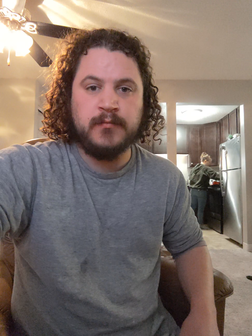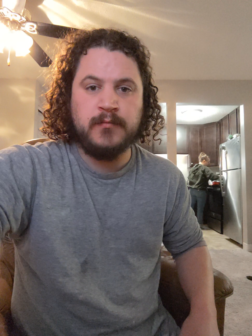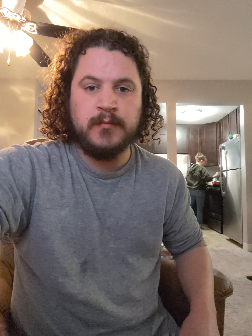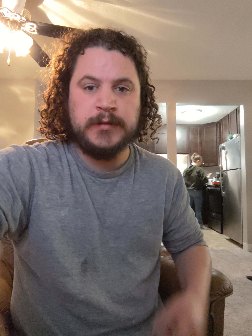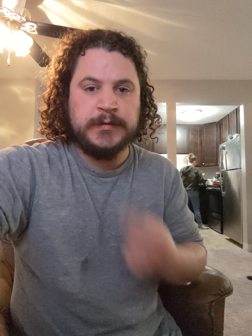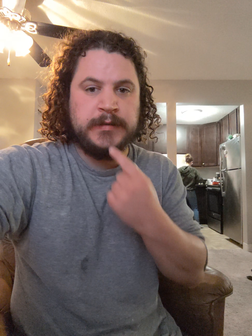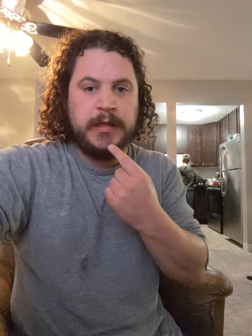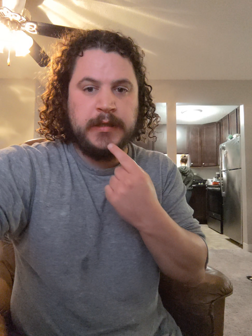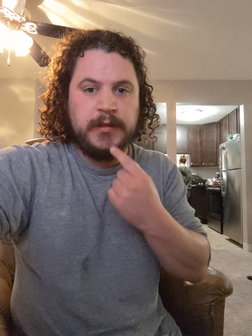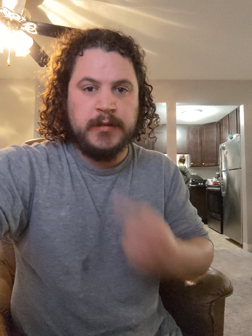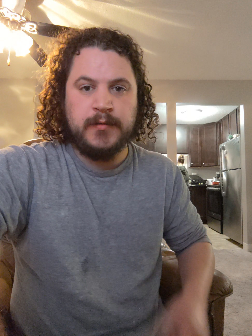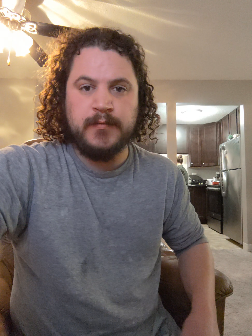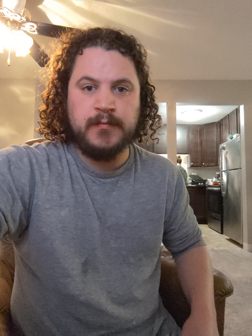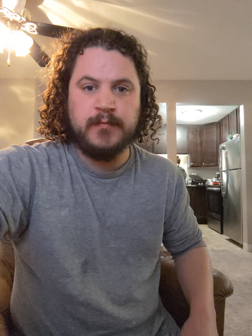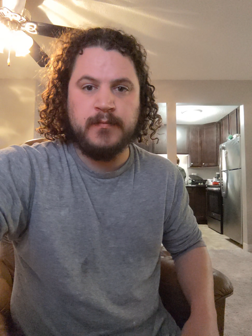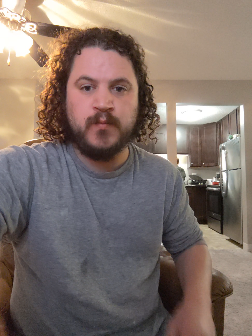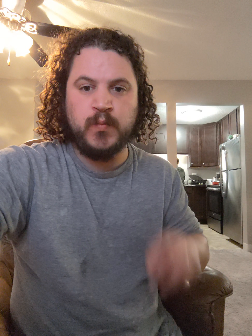say